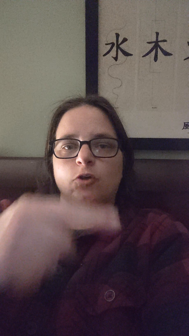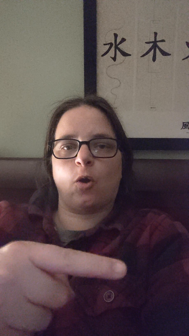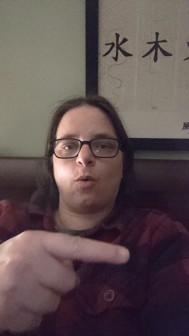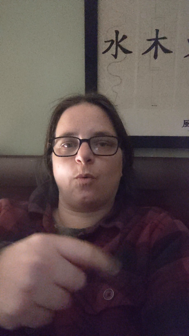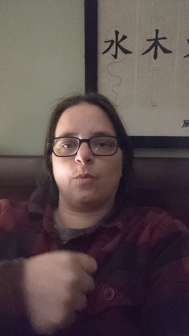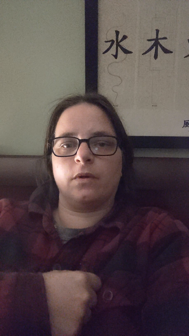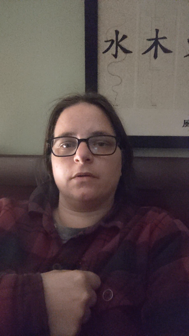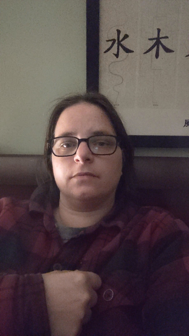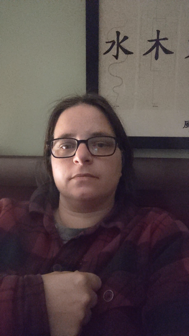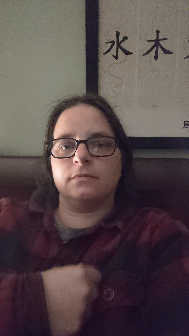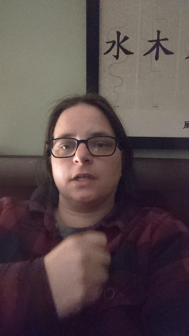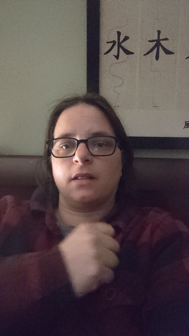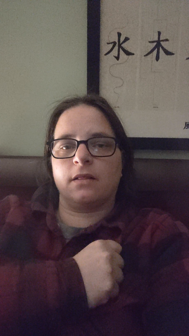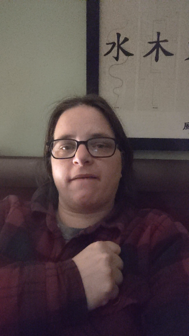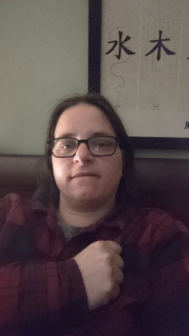love